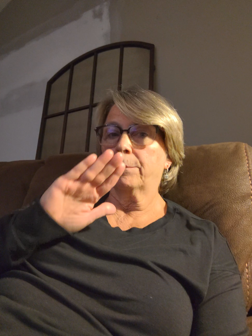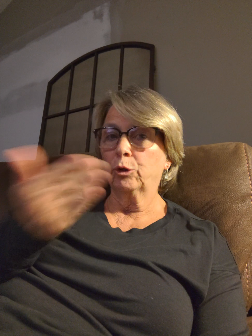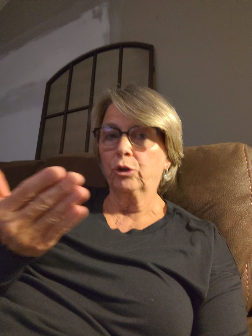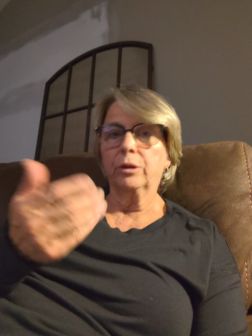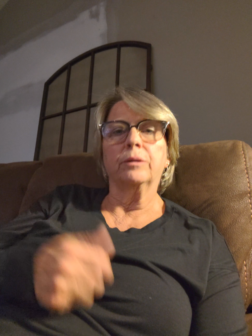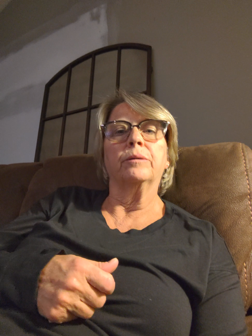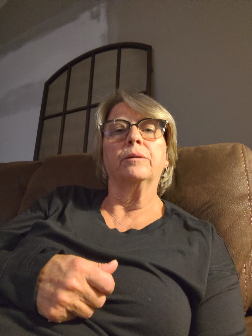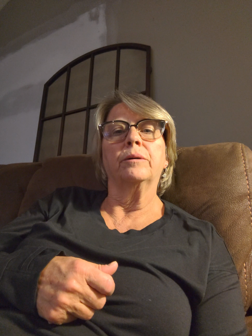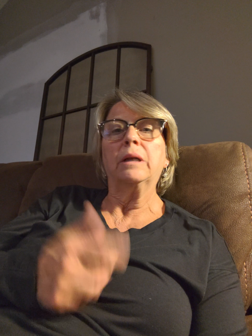book